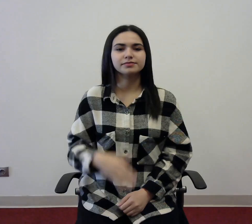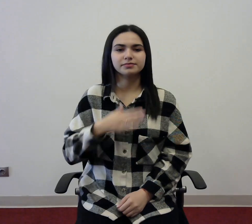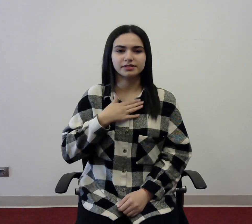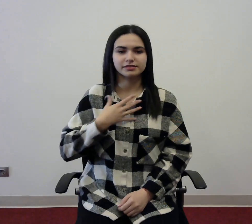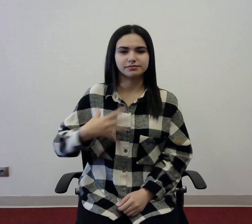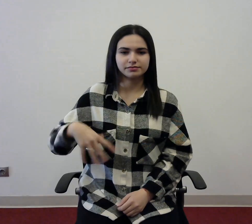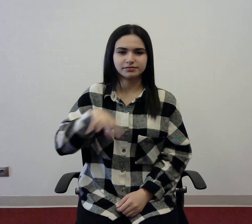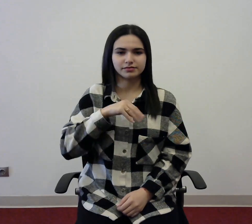biz